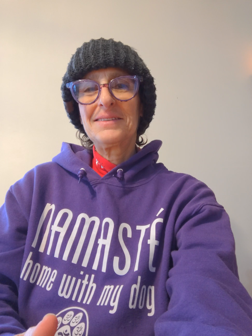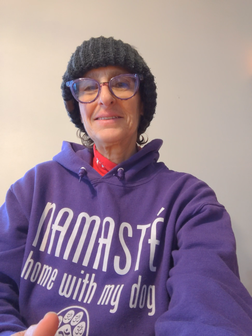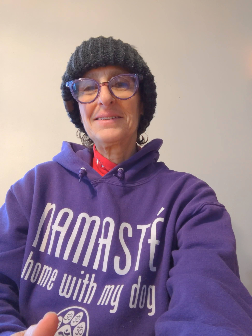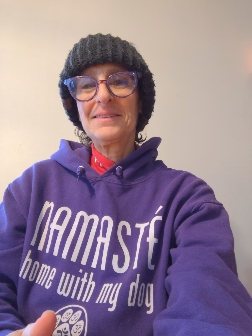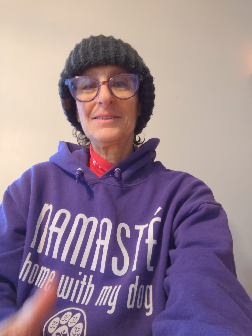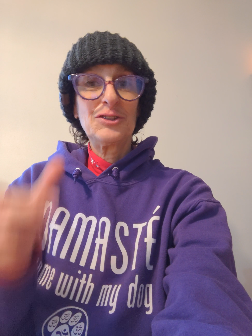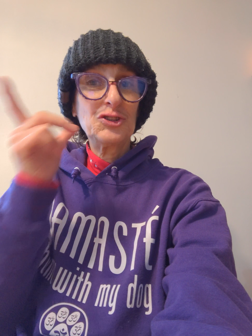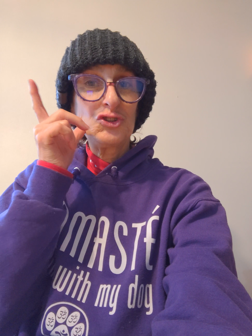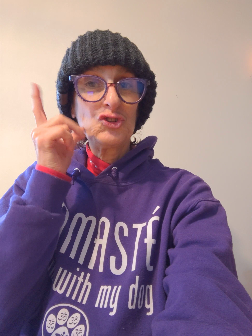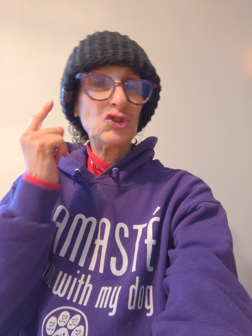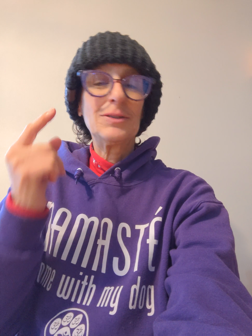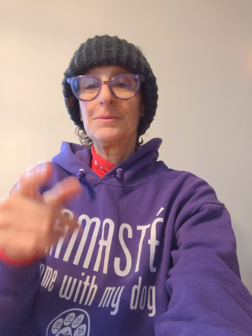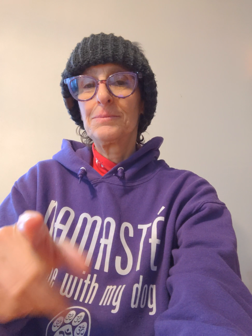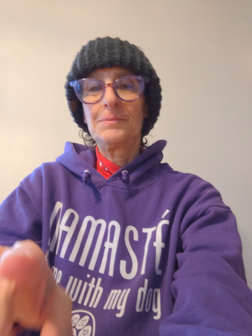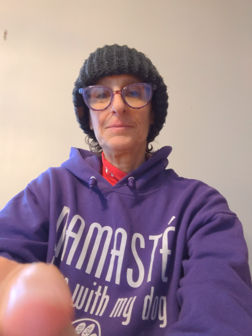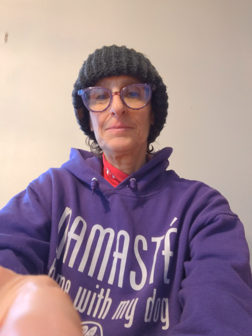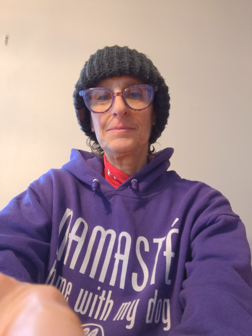hear